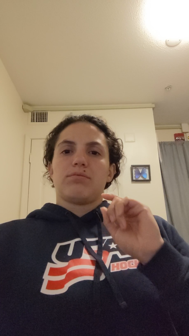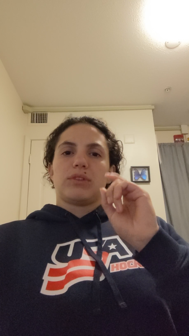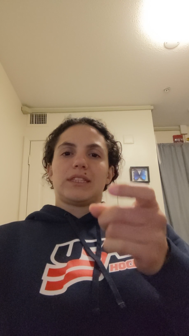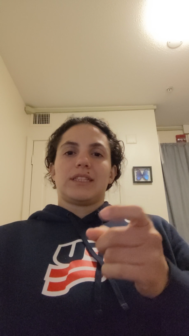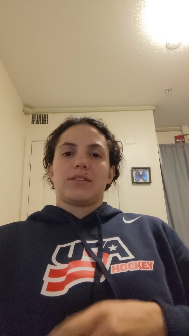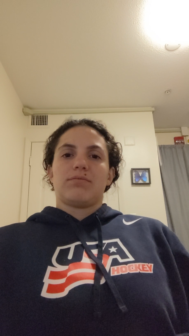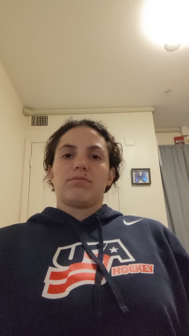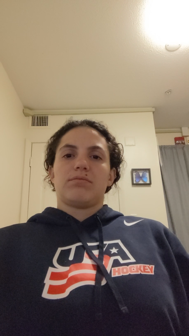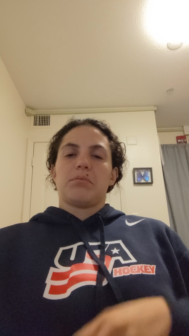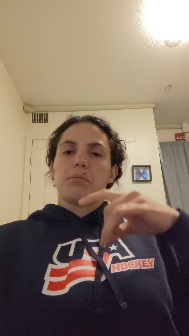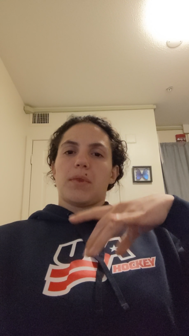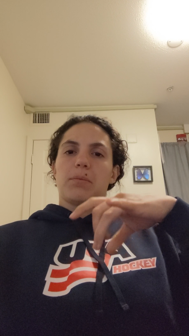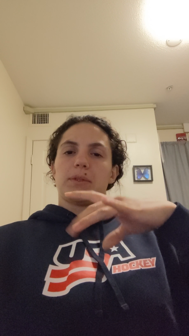pumpkin